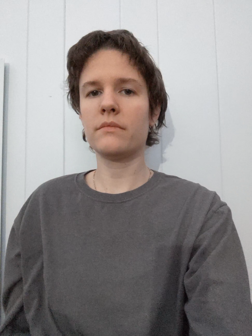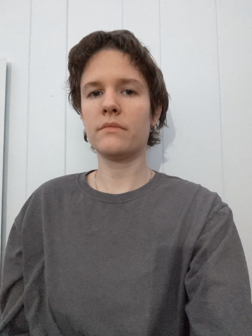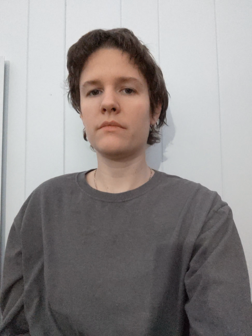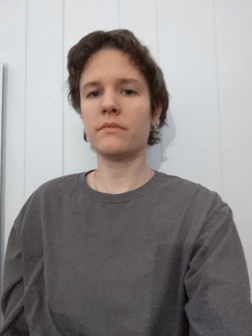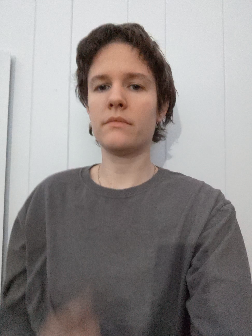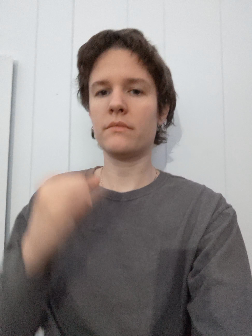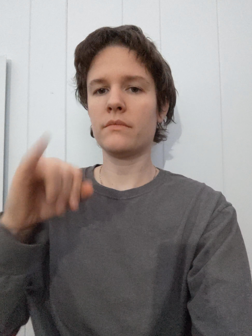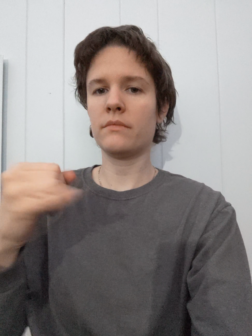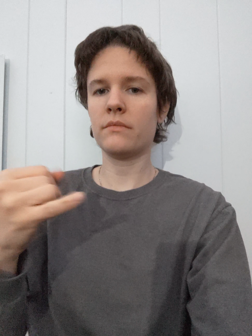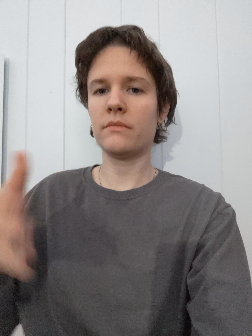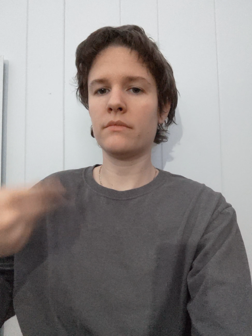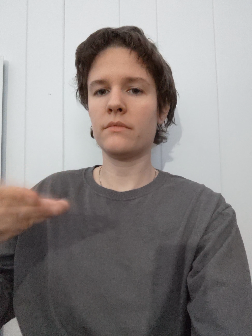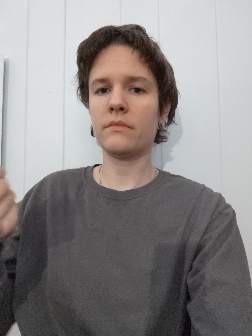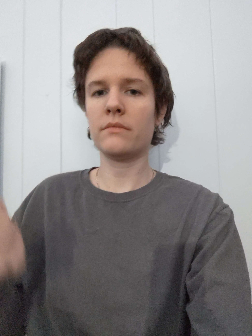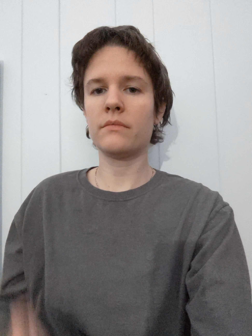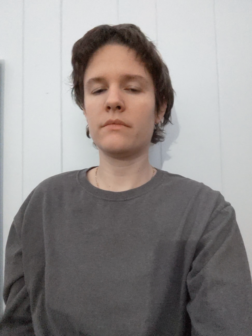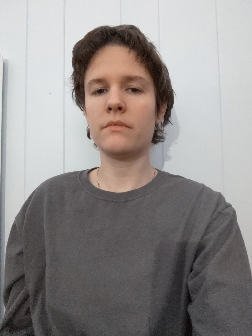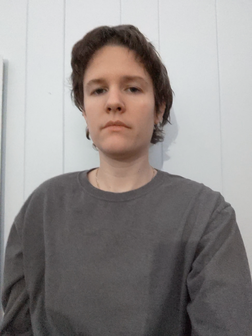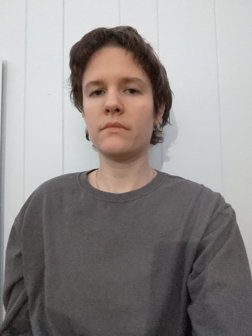jeans